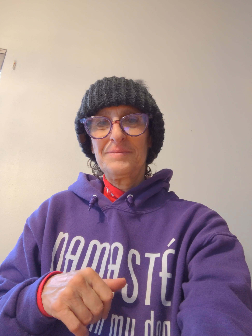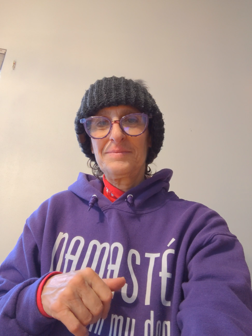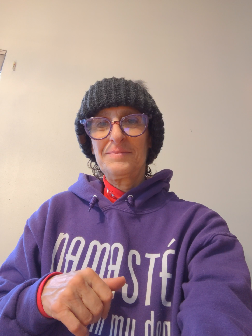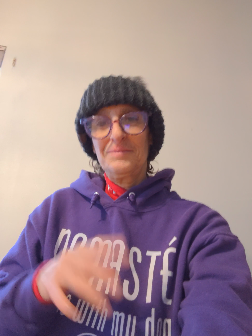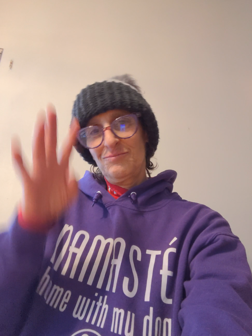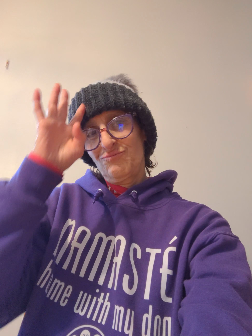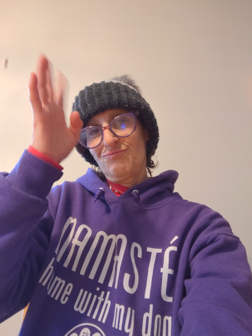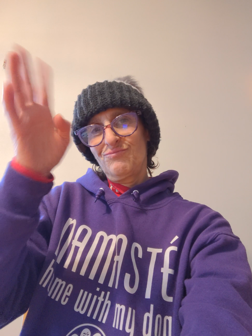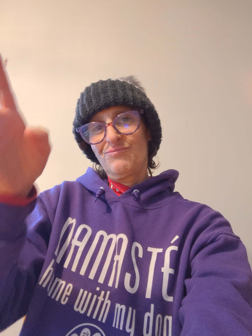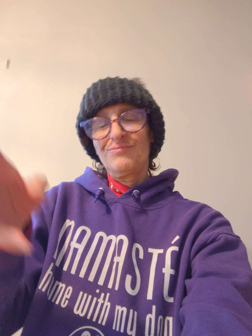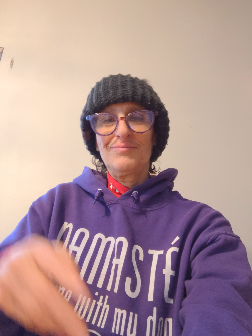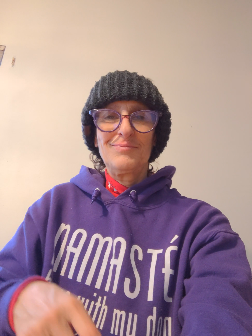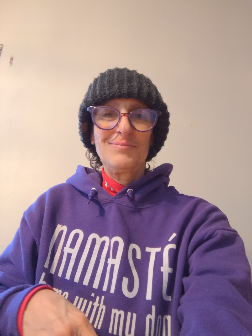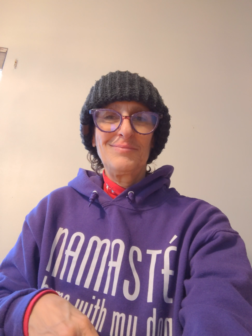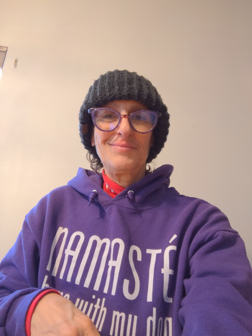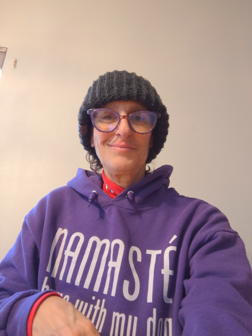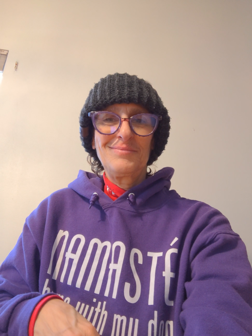pretend